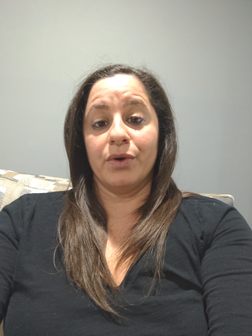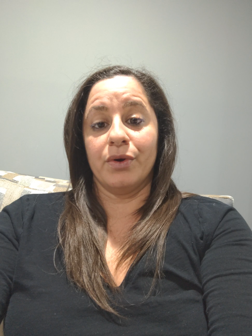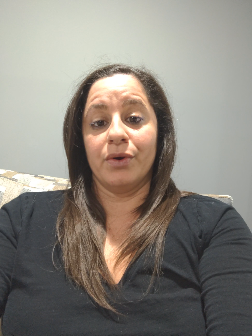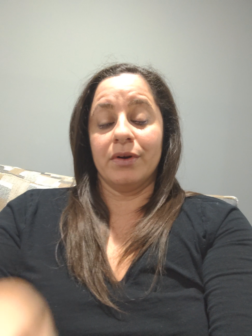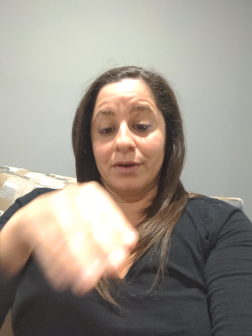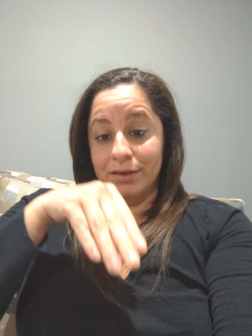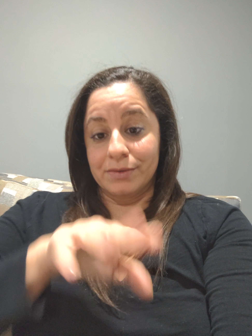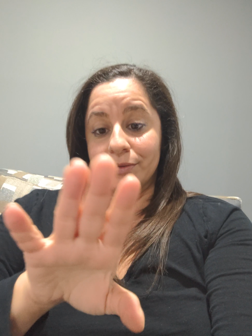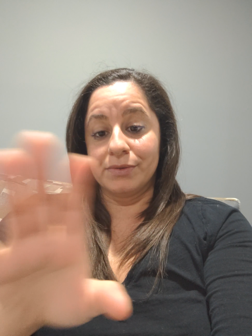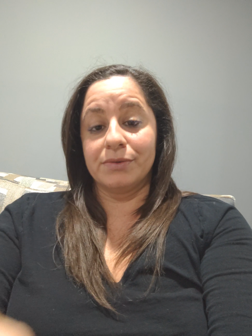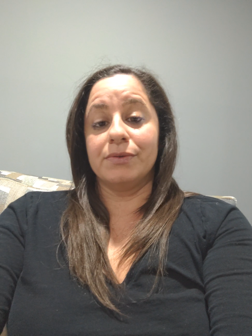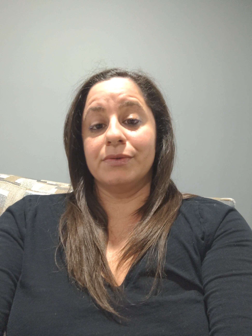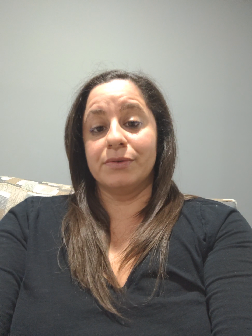into